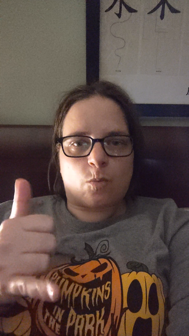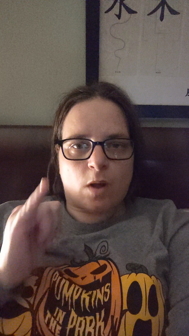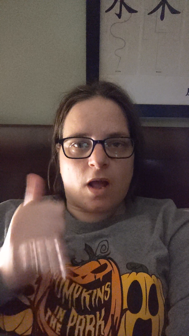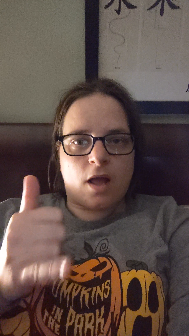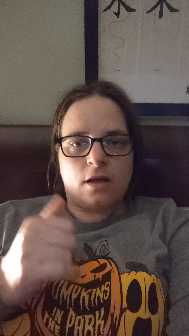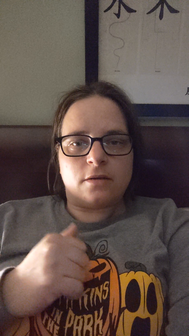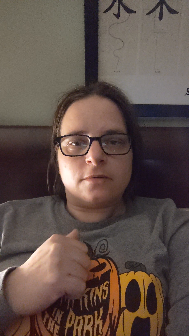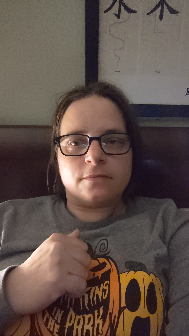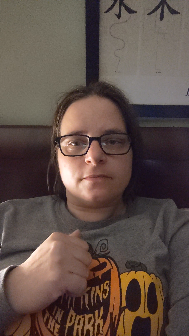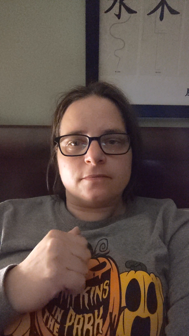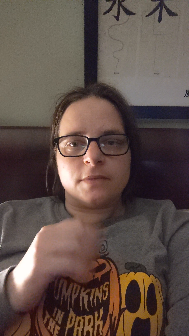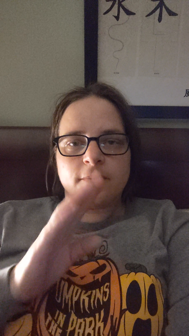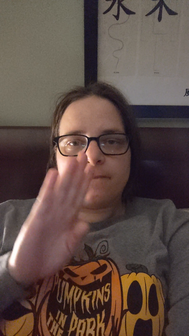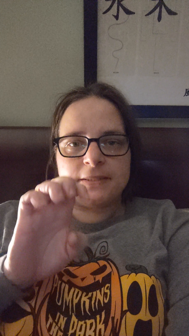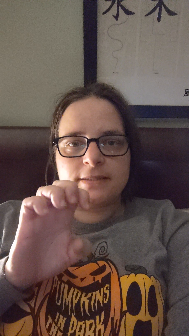be